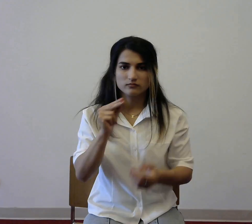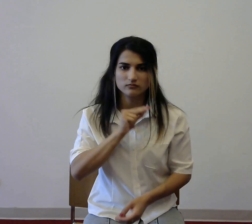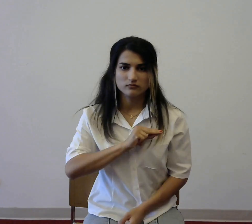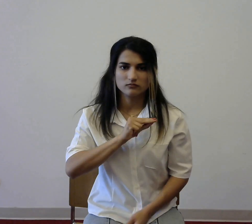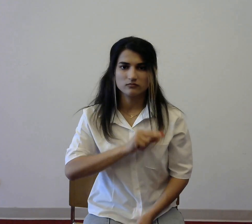iş